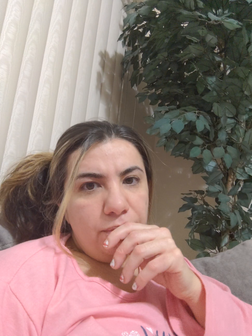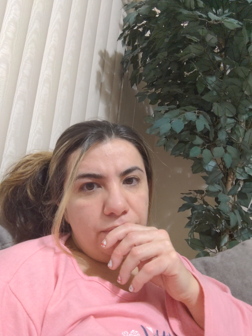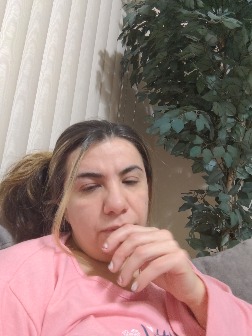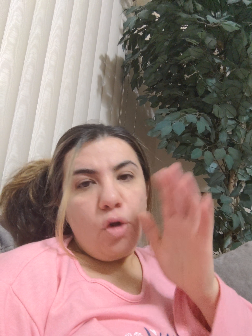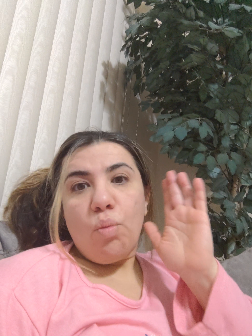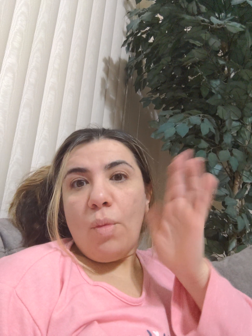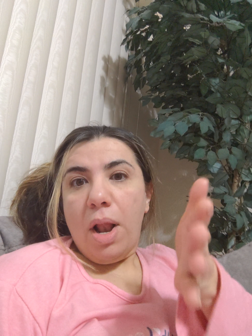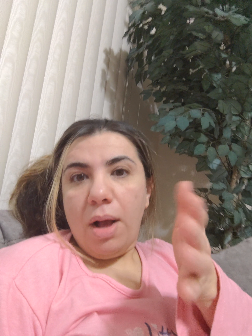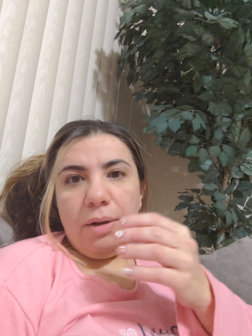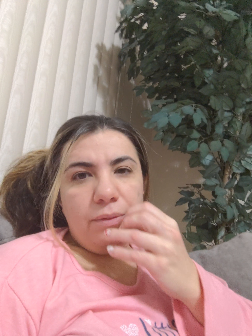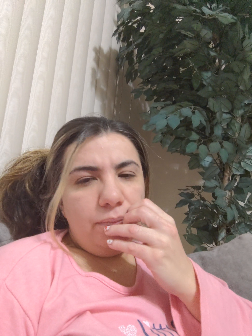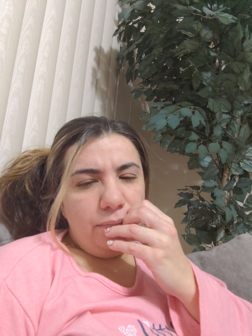will